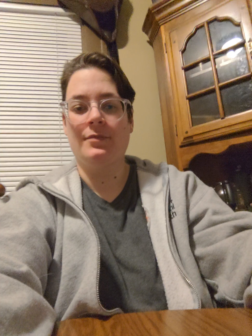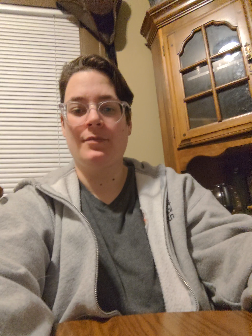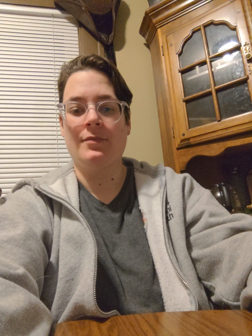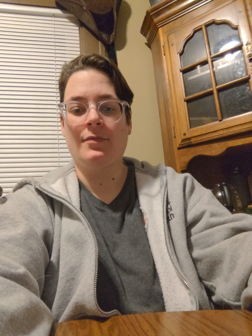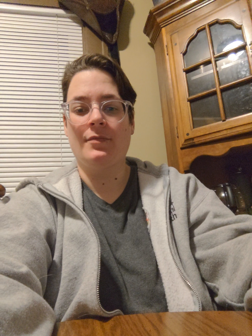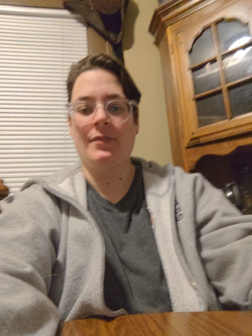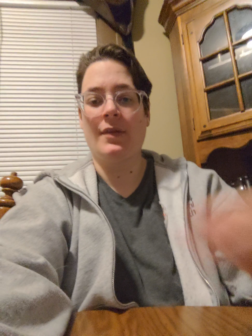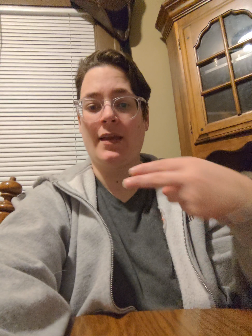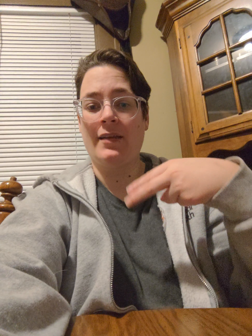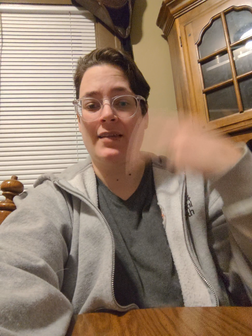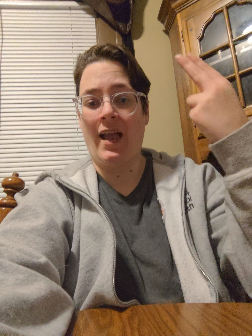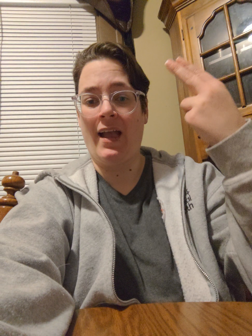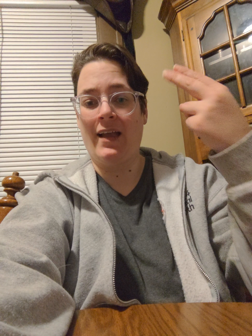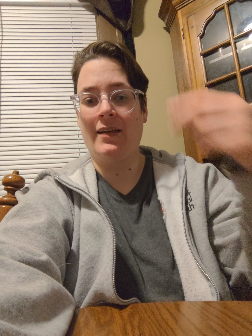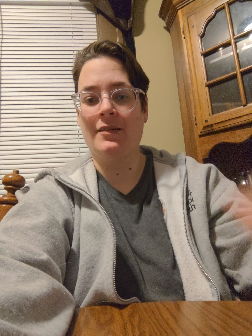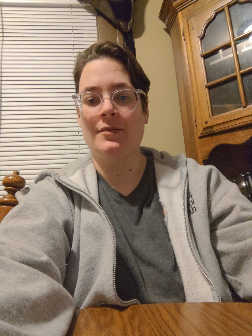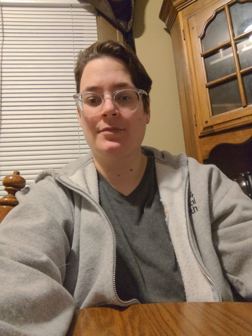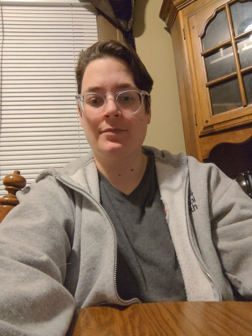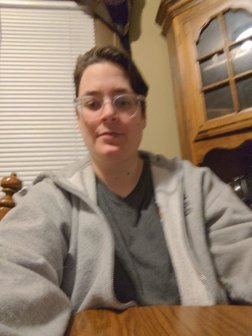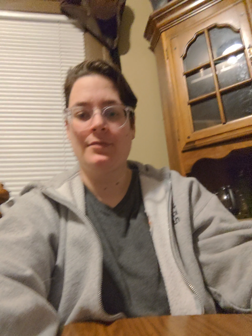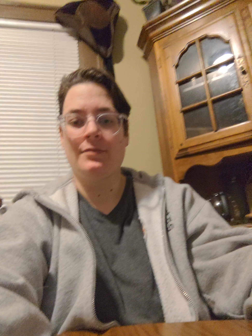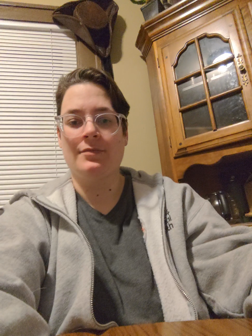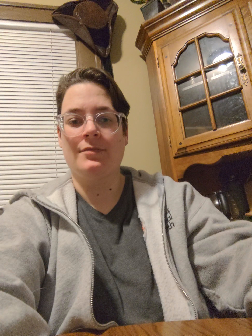high